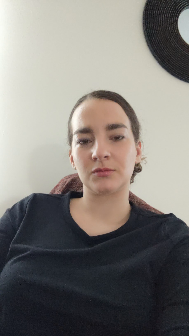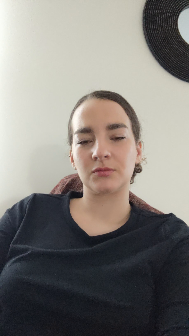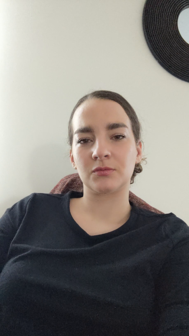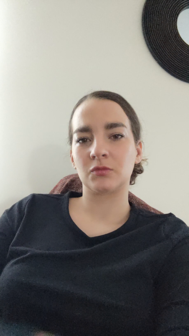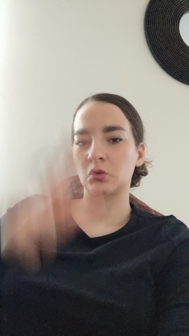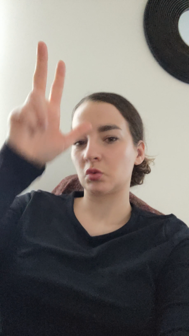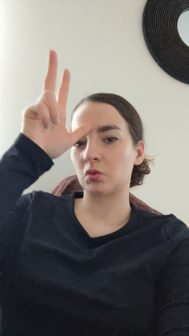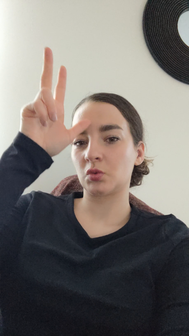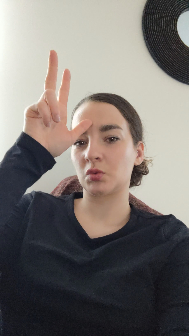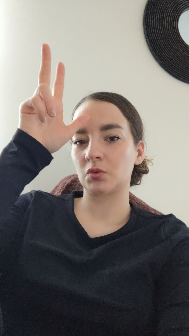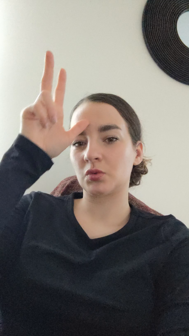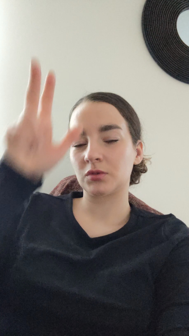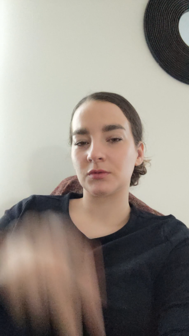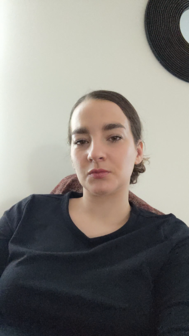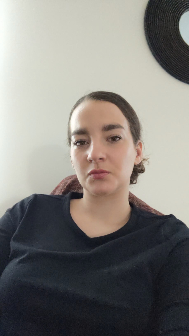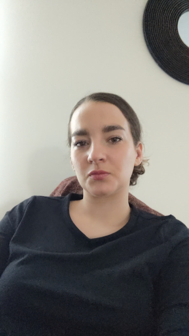rooster